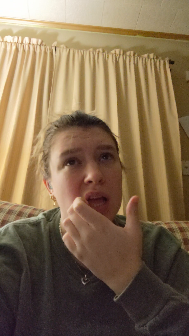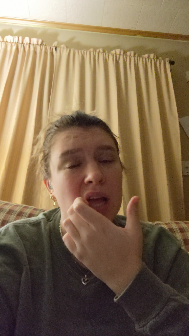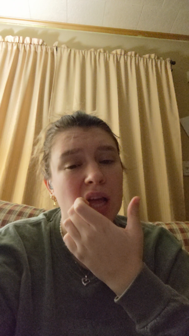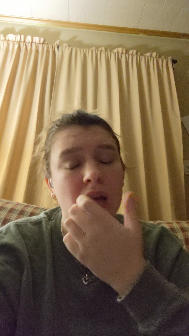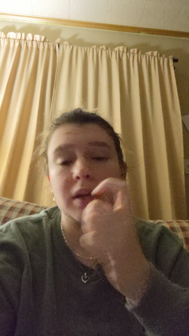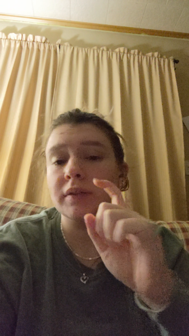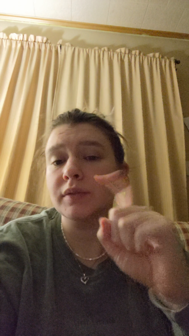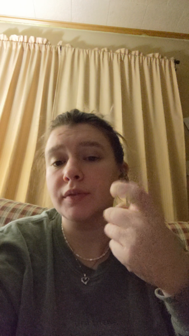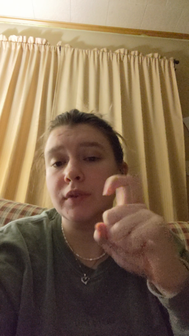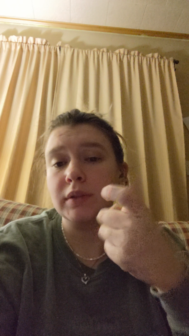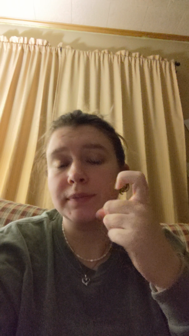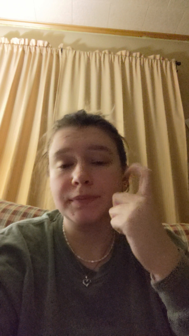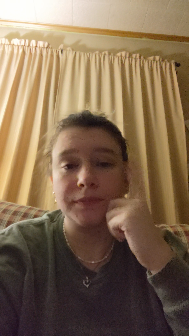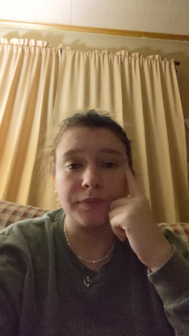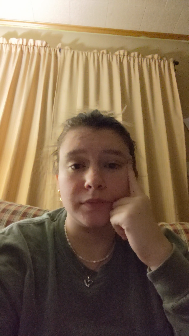friend